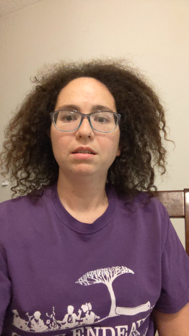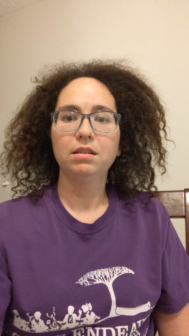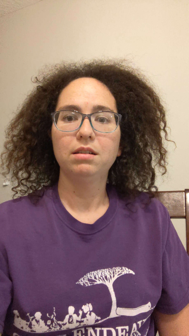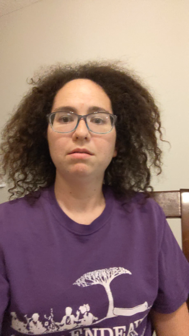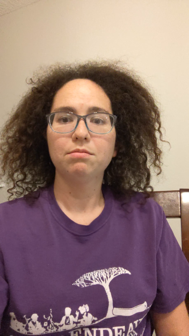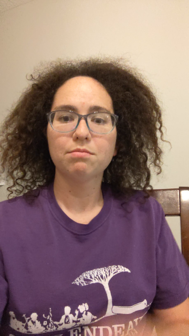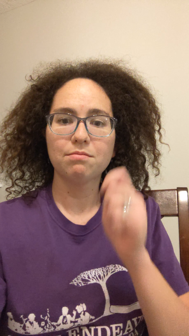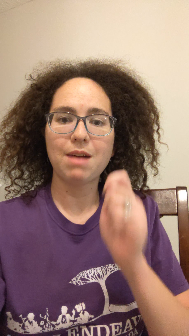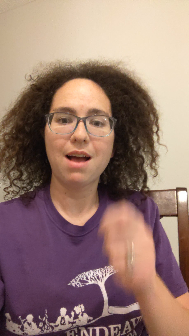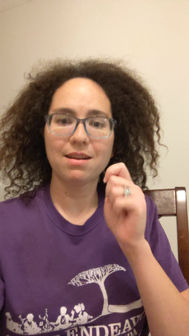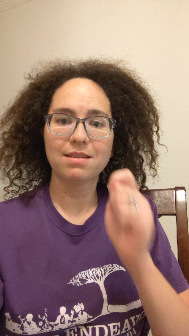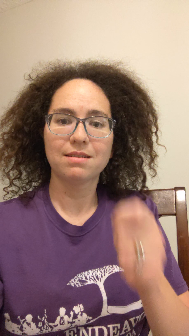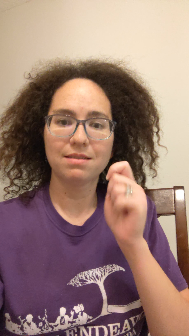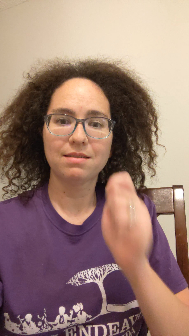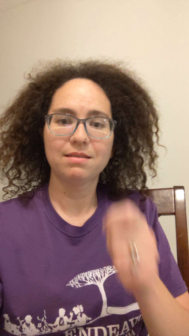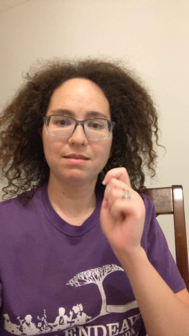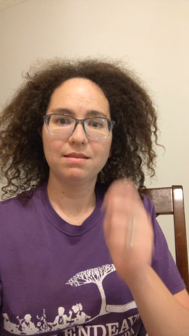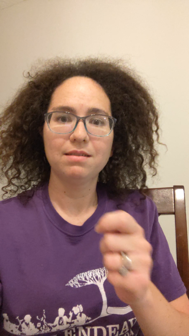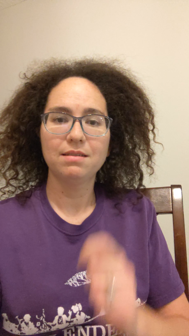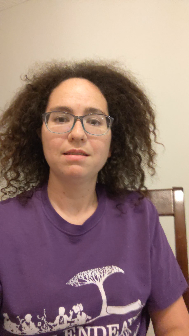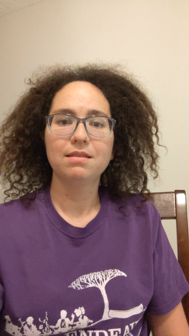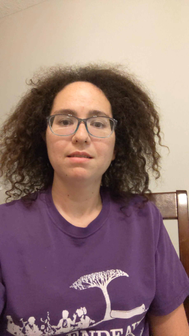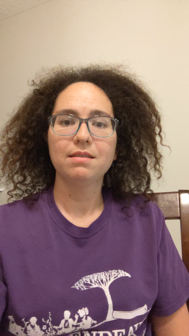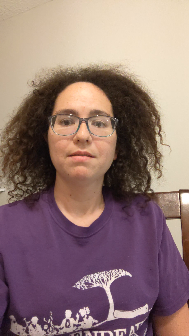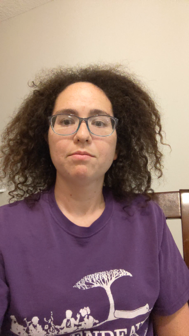hammer